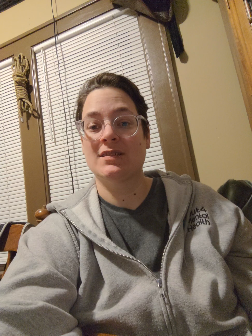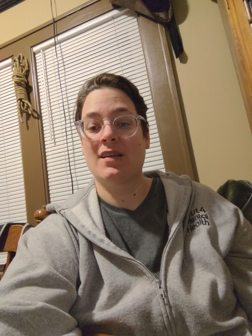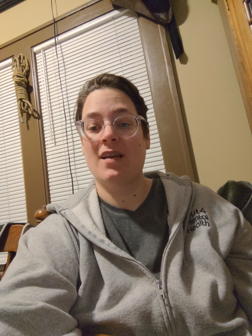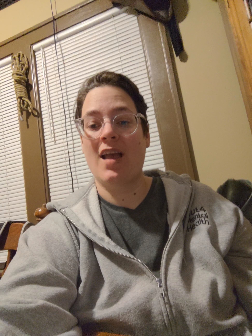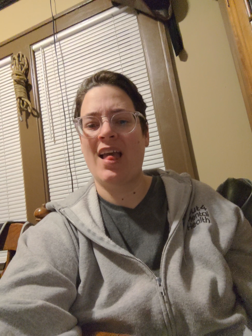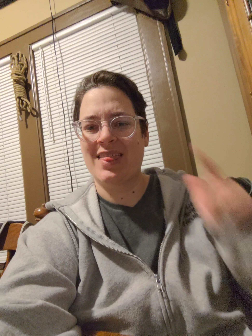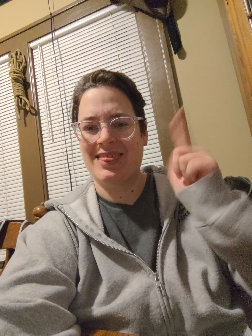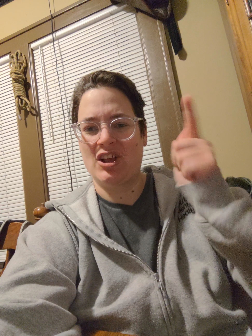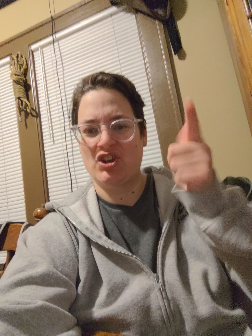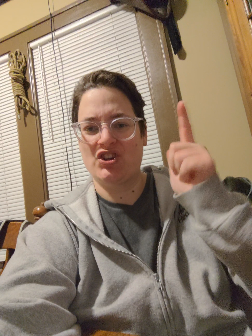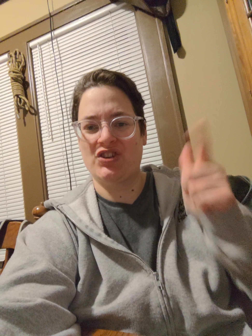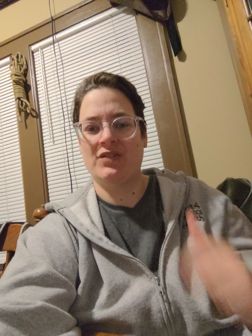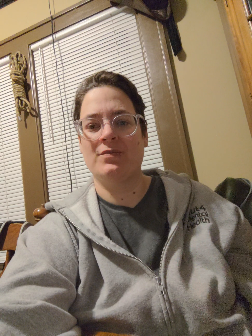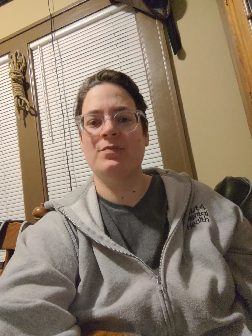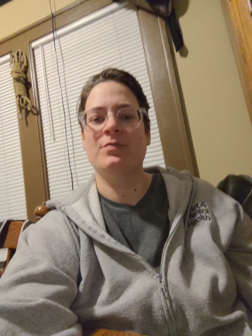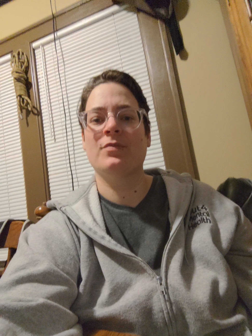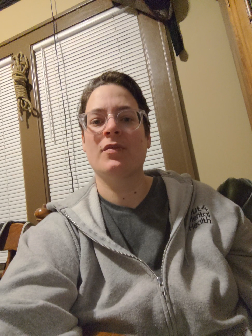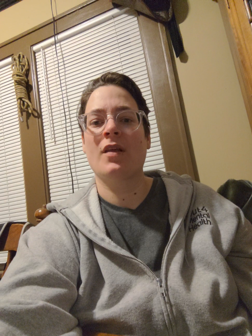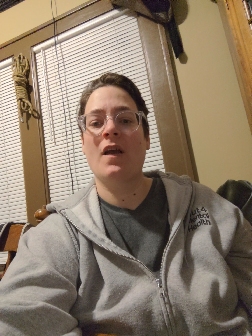later